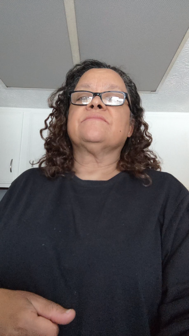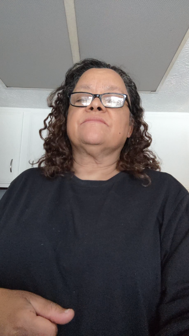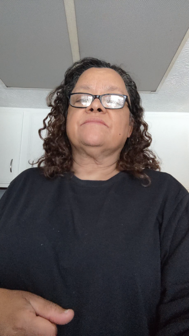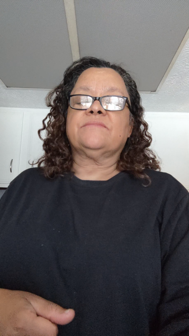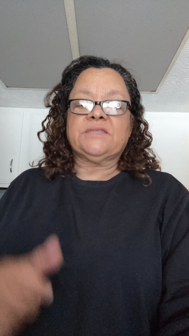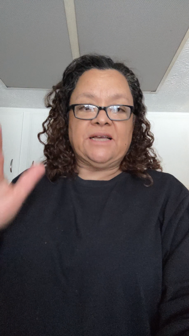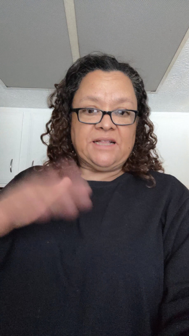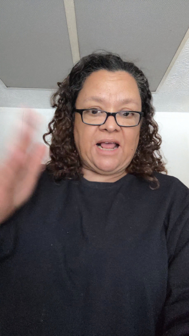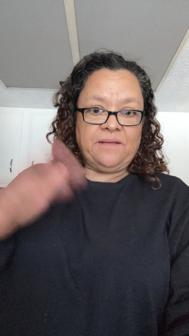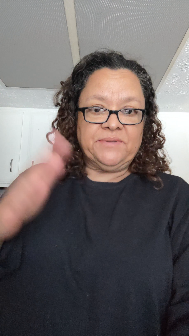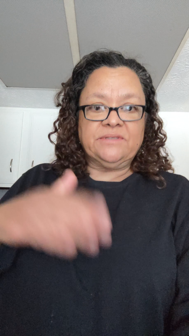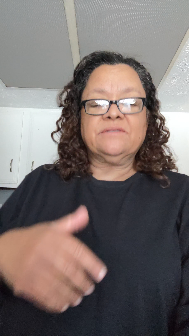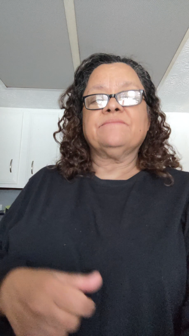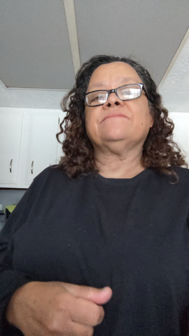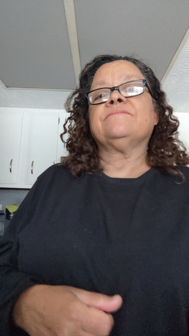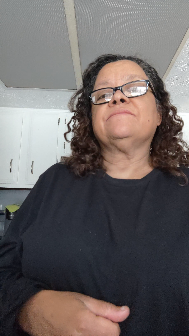clap